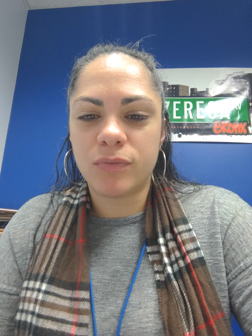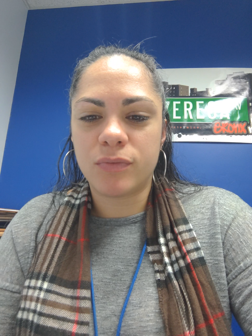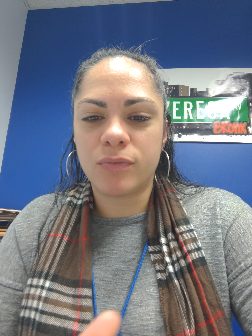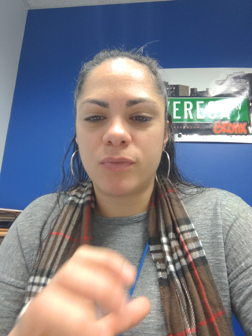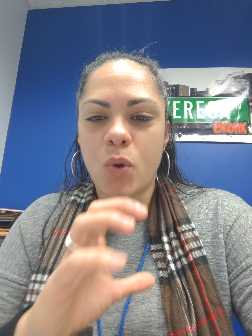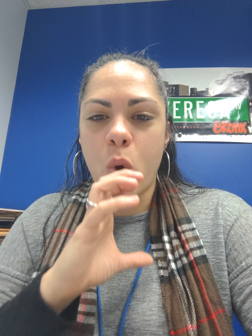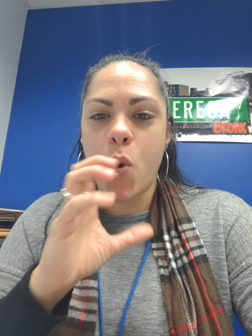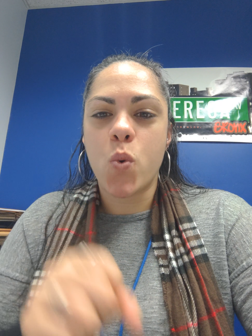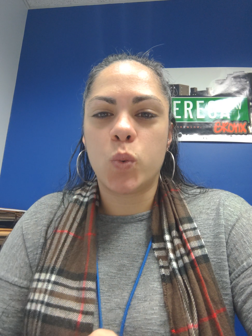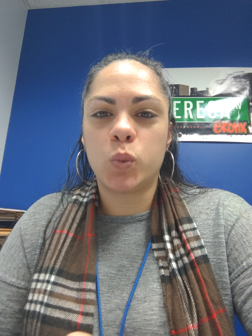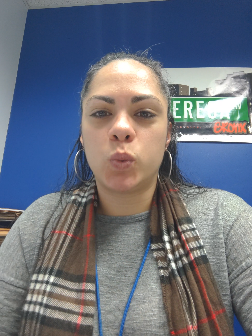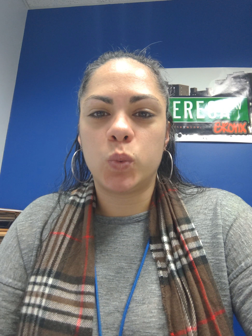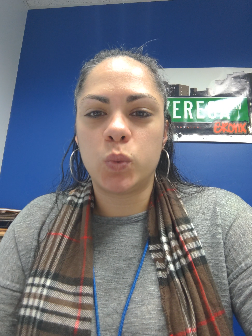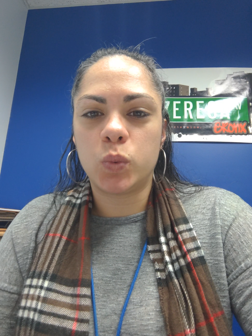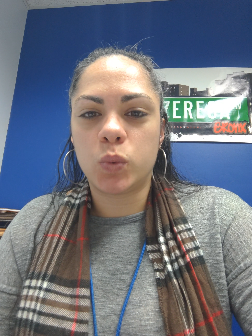old